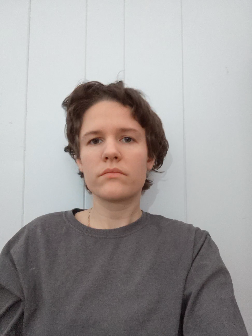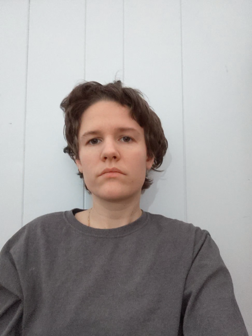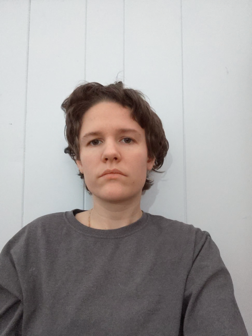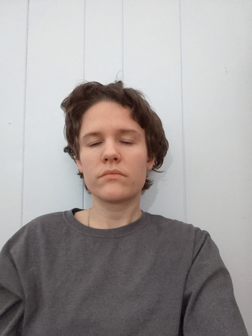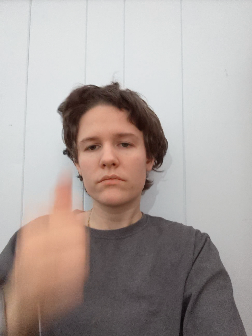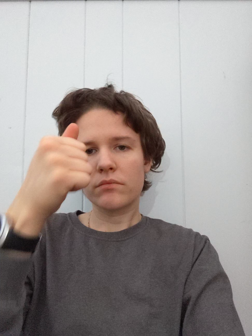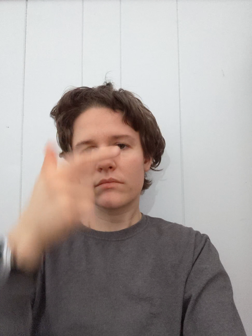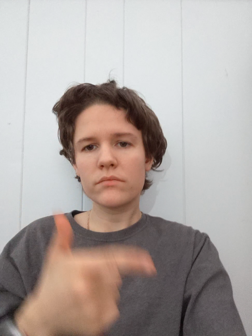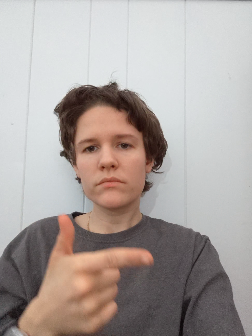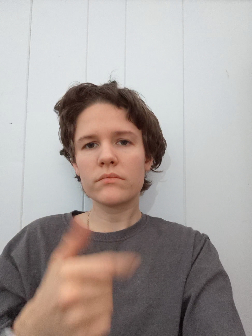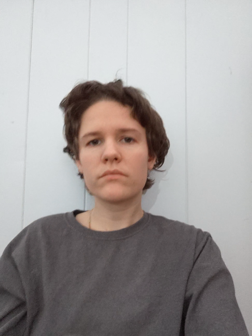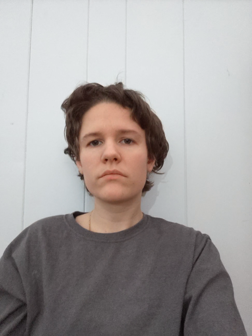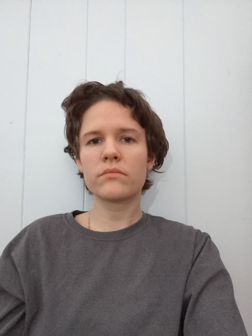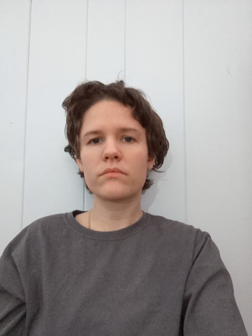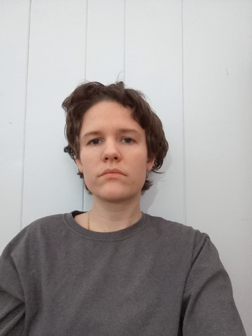brother